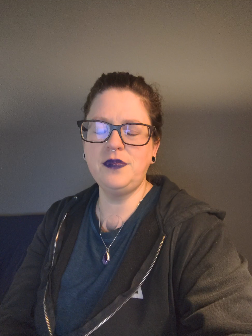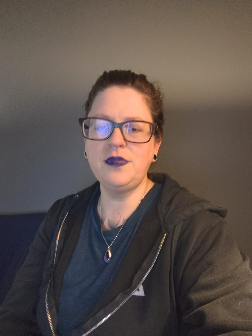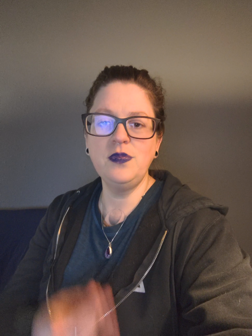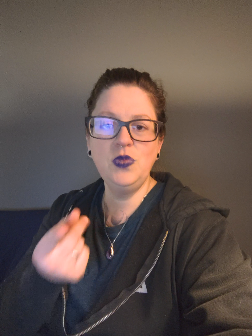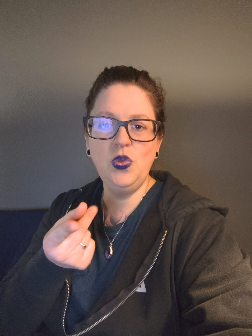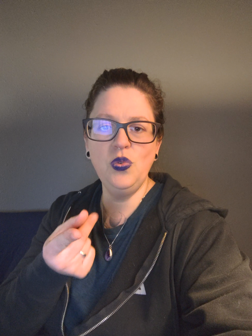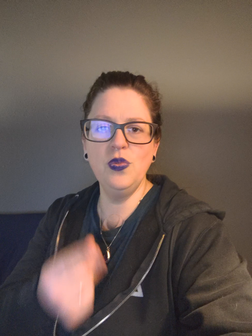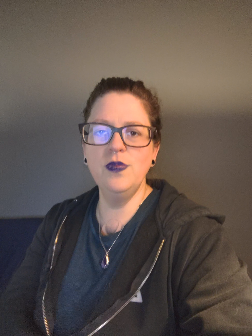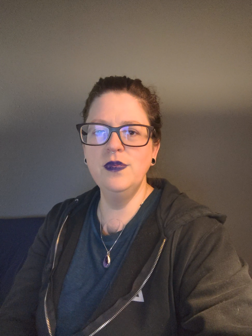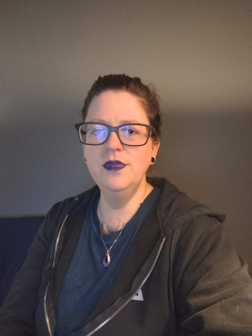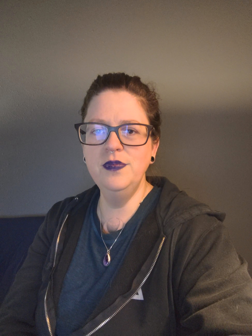dog